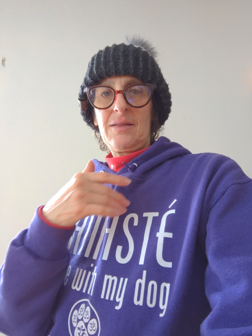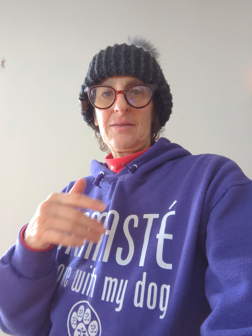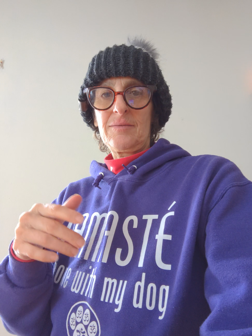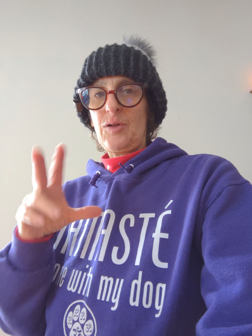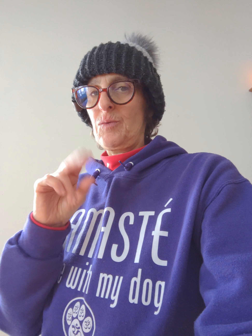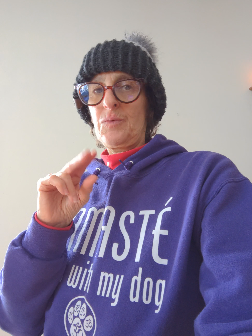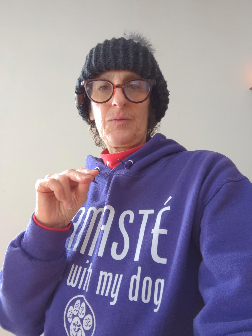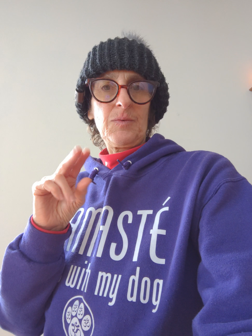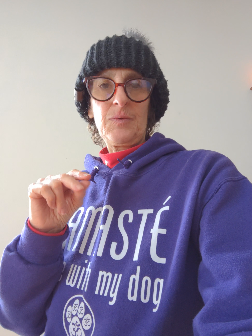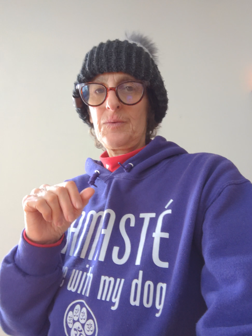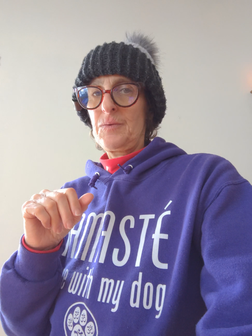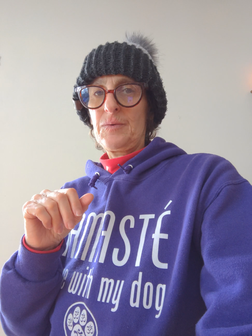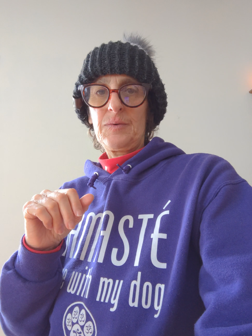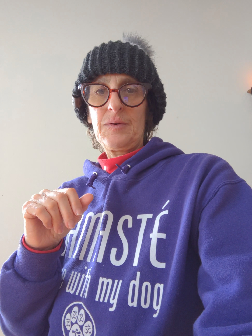no